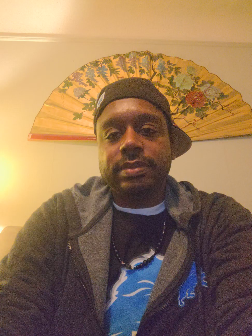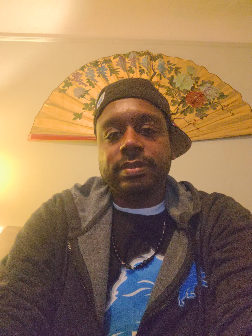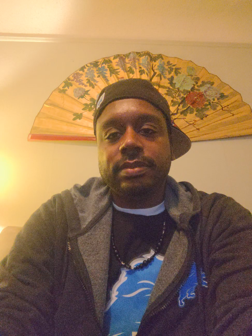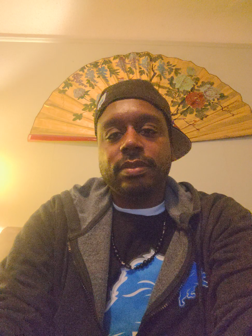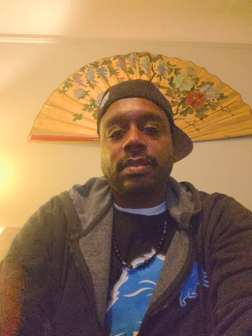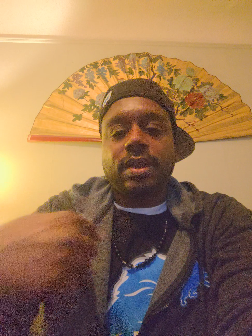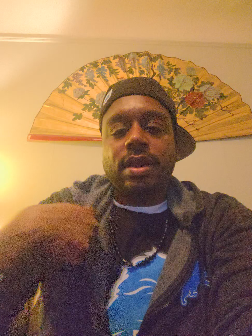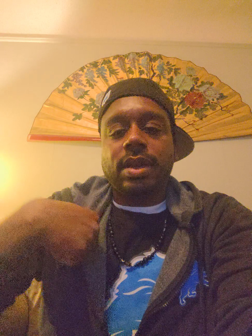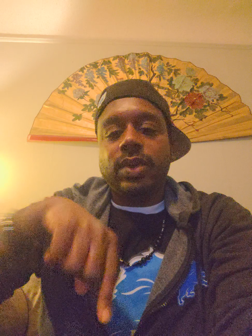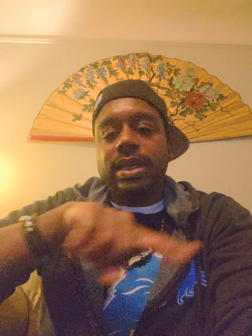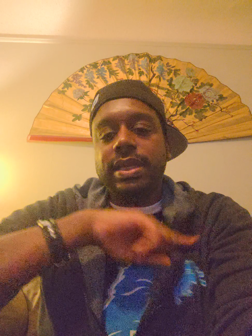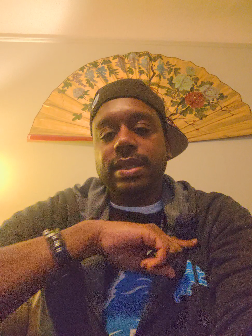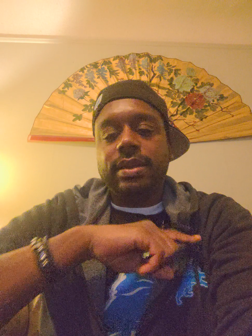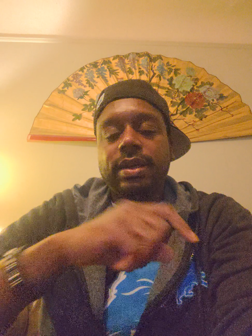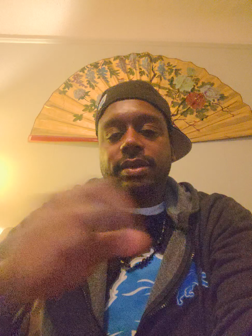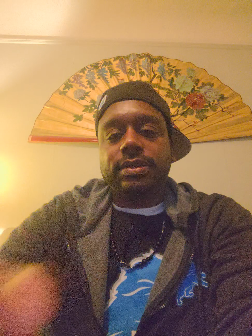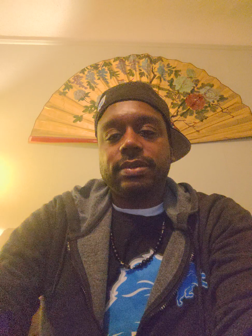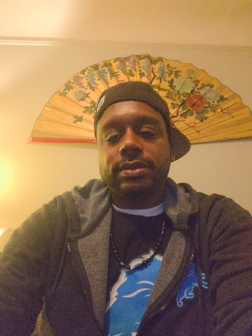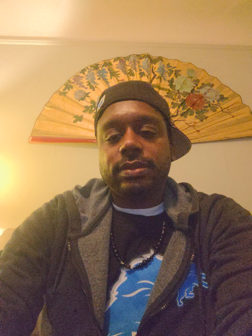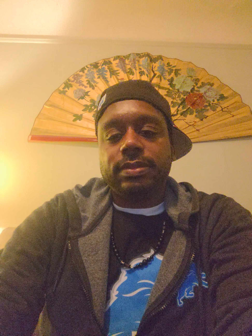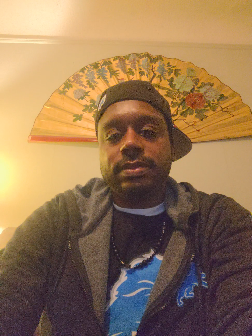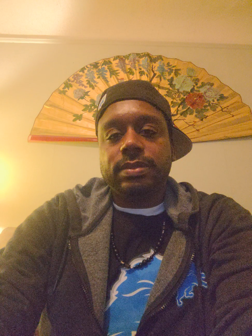we